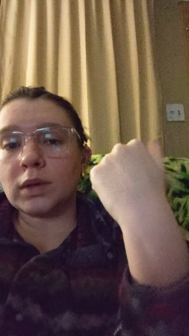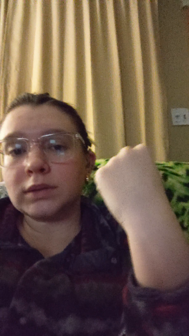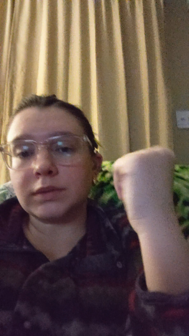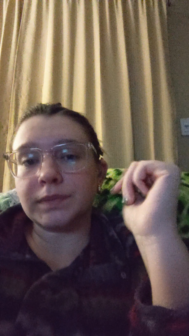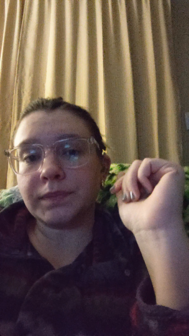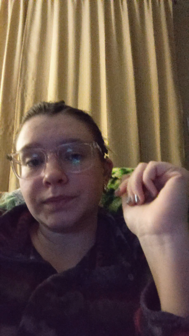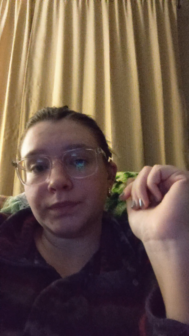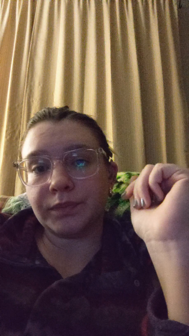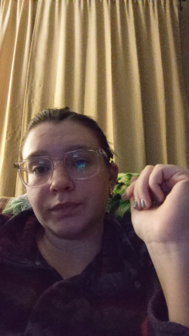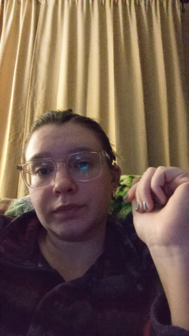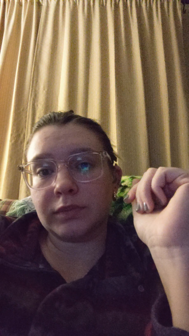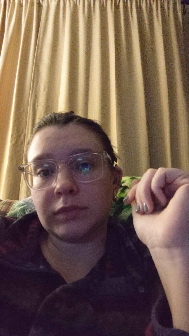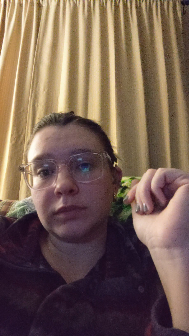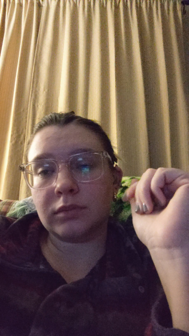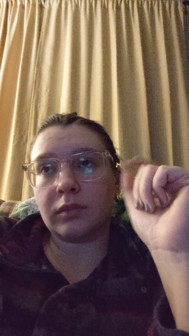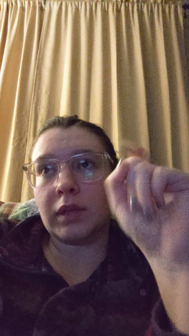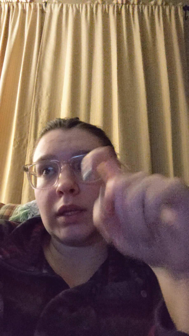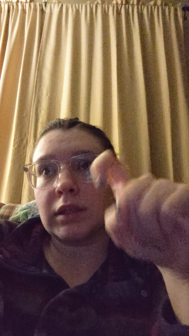need